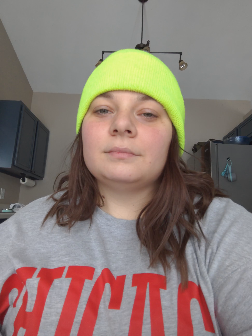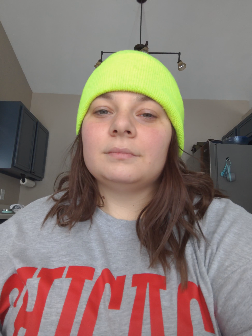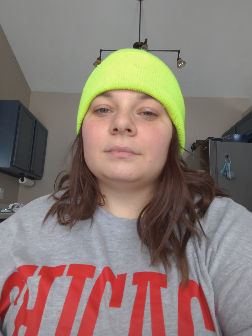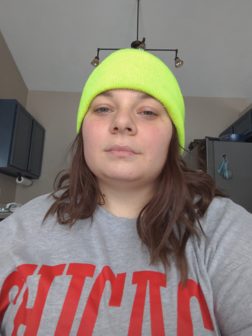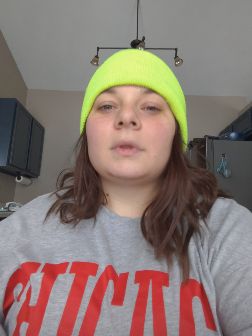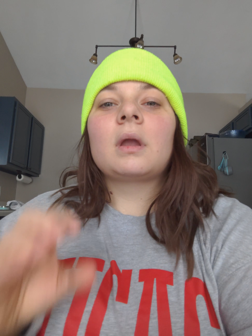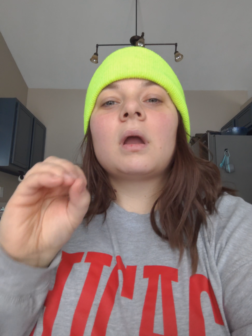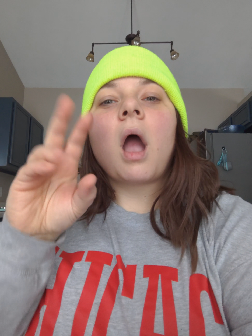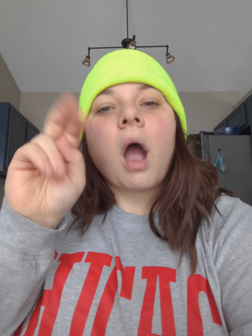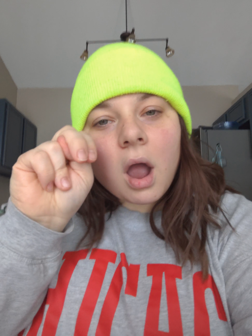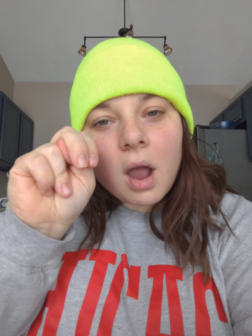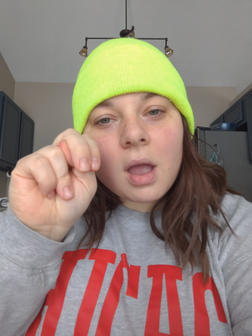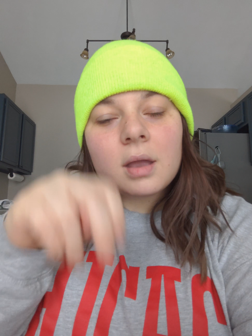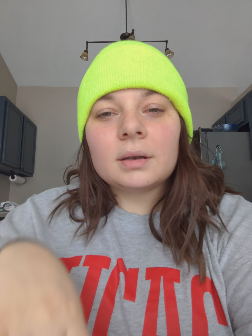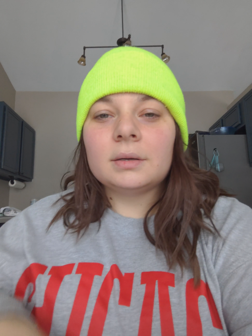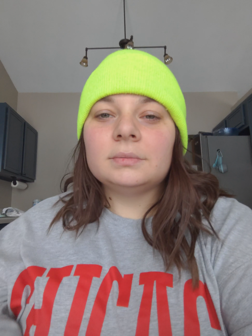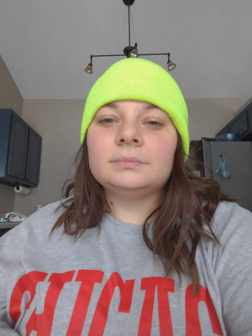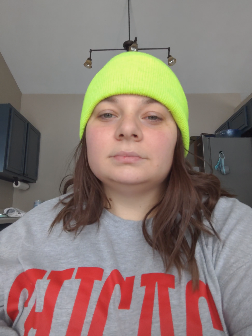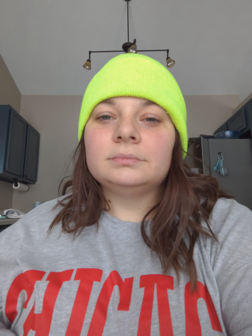on